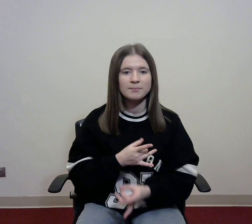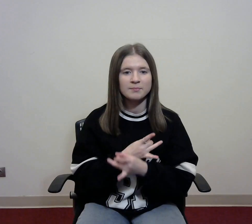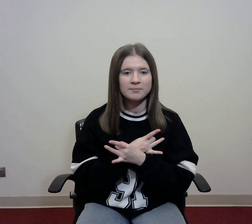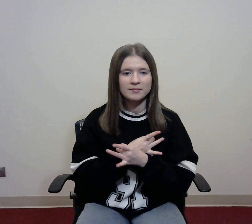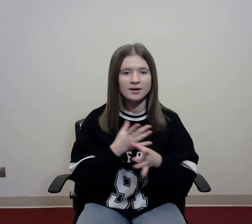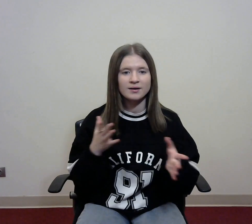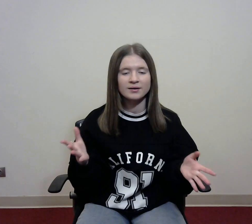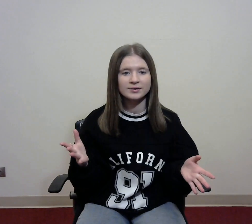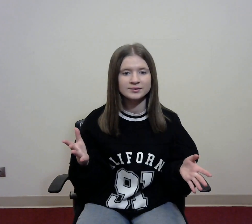bayram